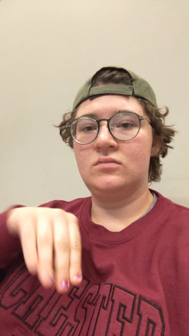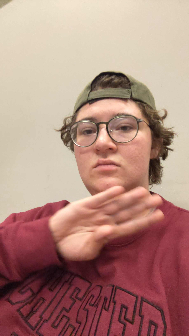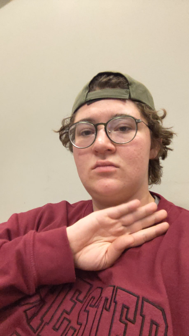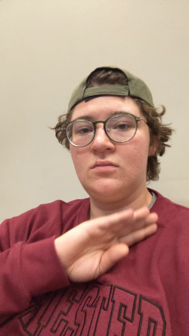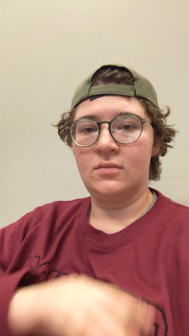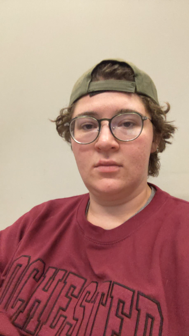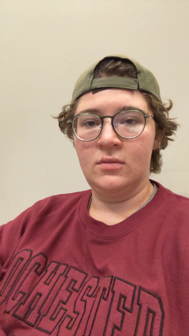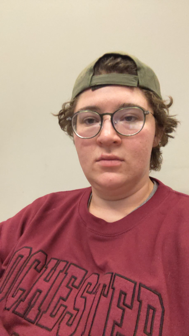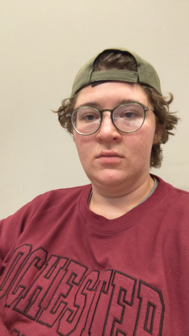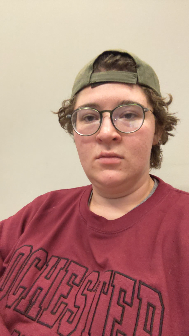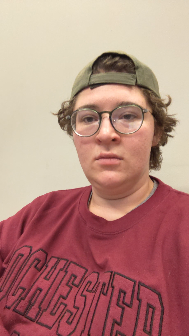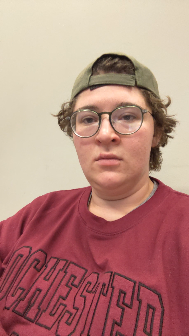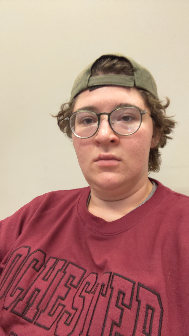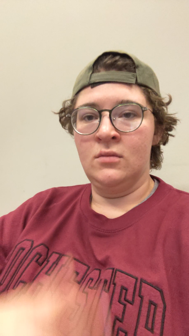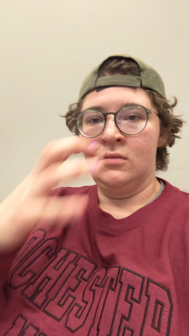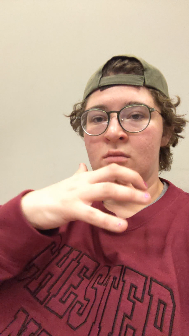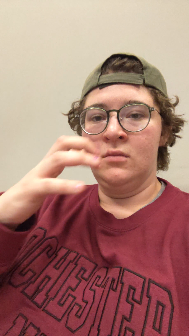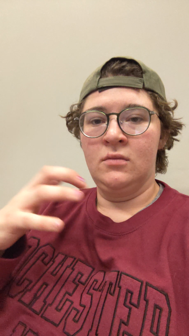grapes